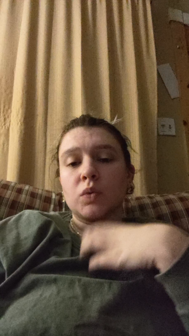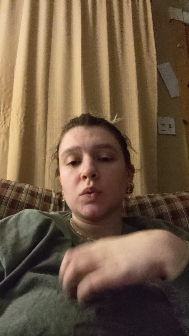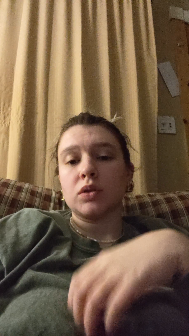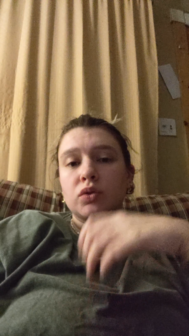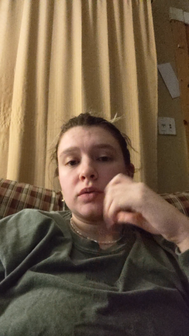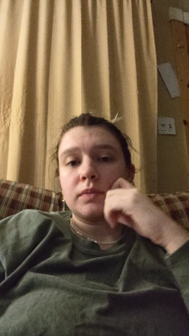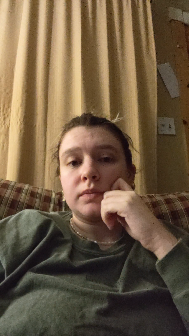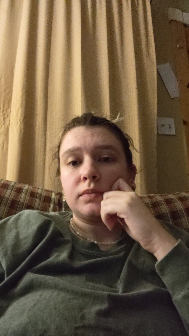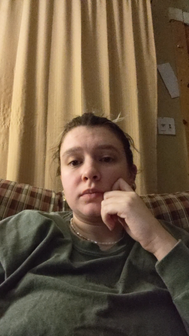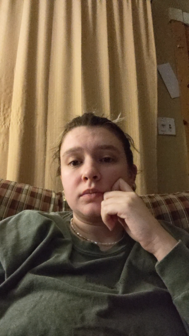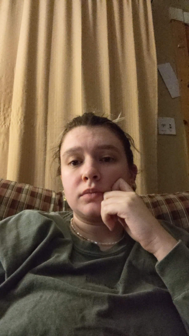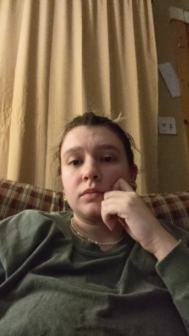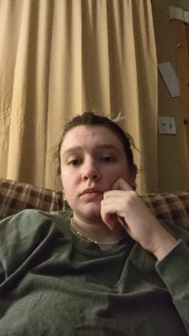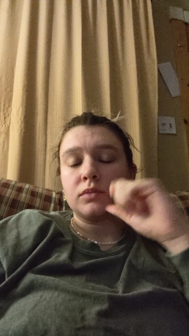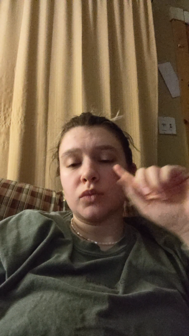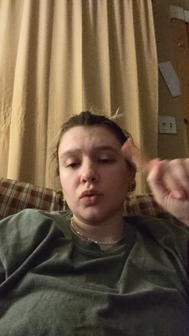hurt